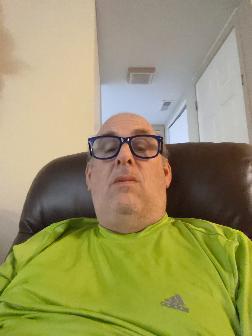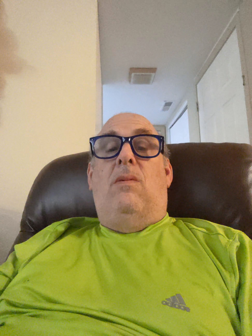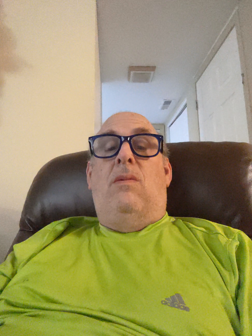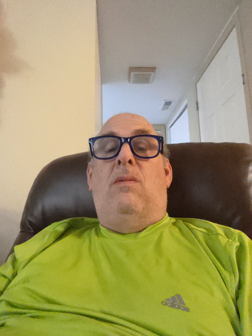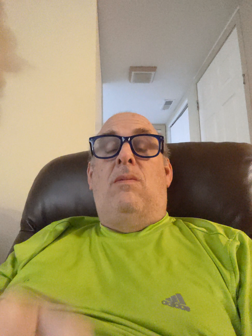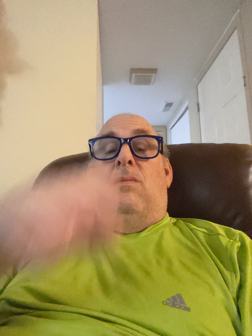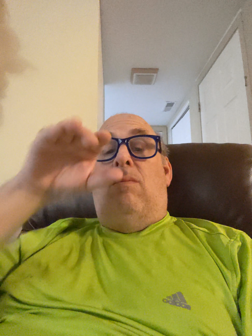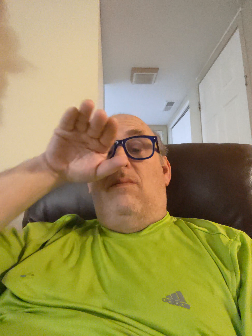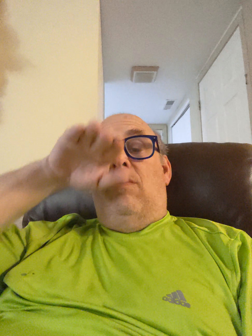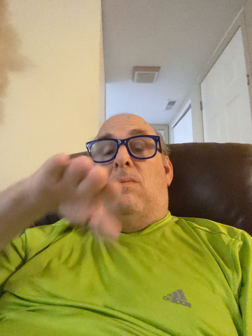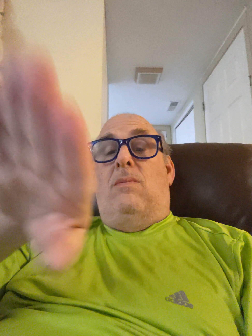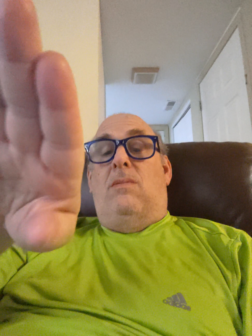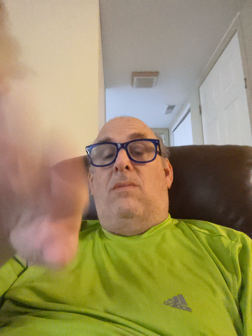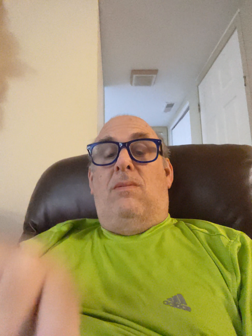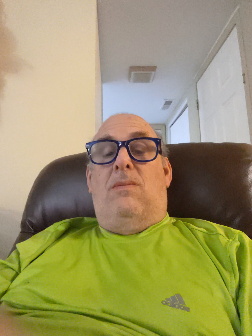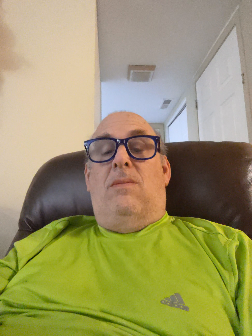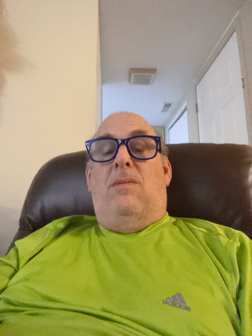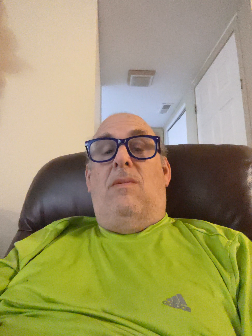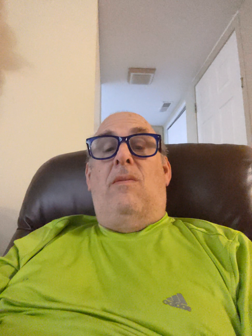elephant